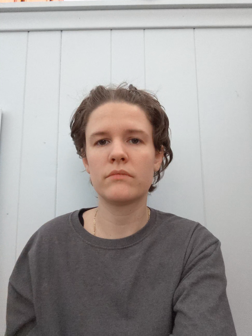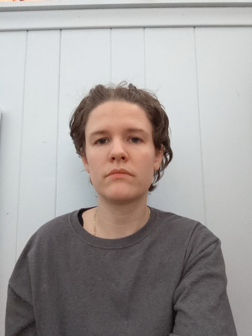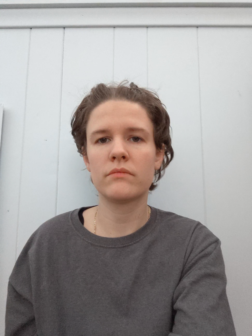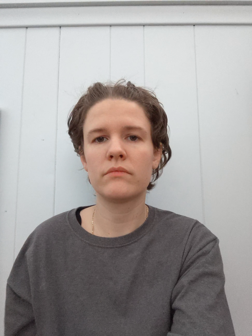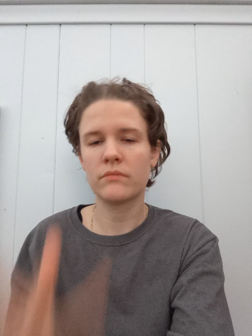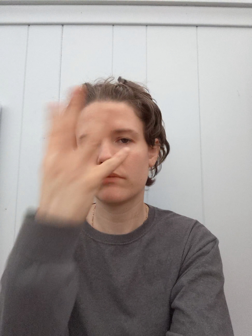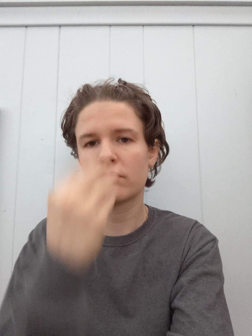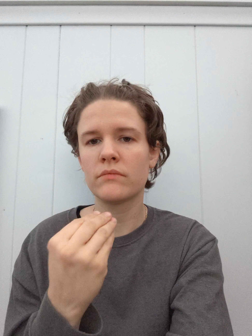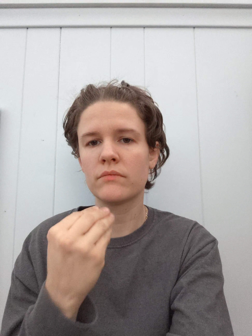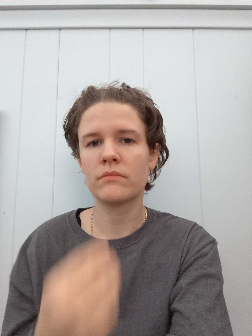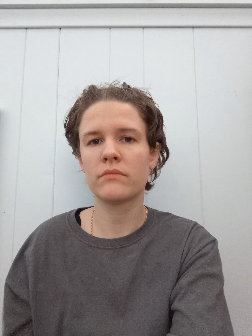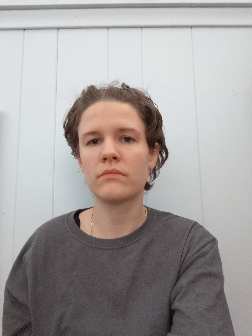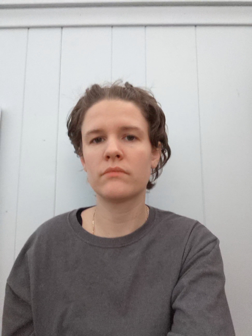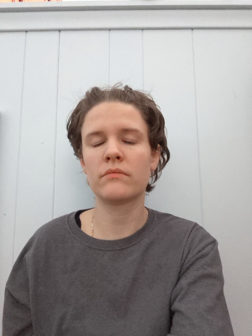sleep